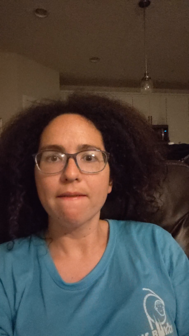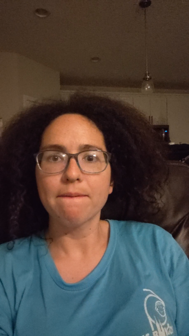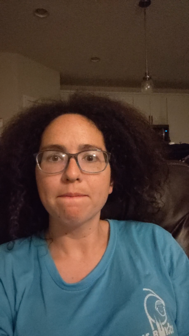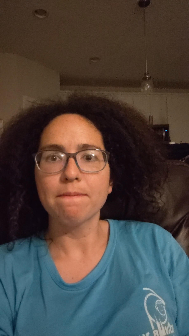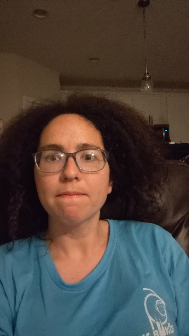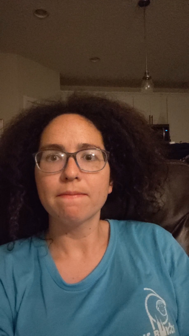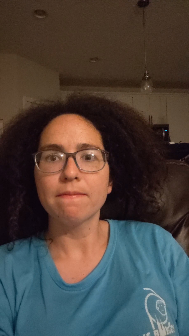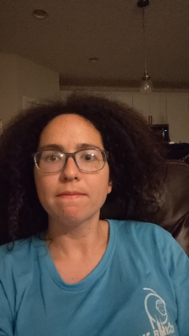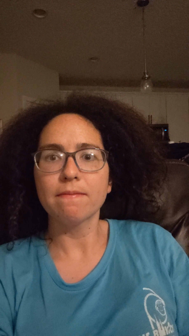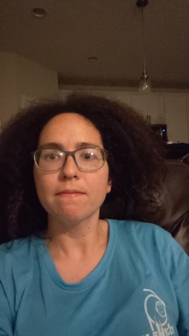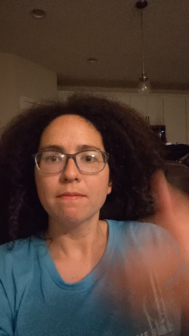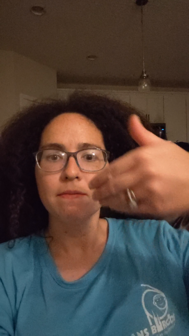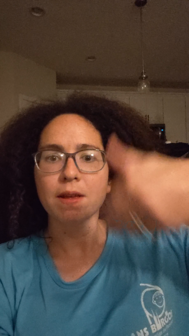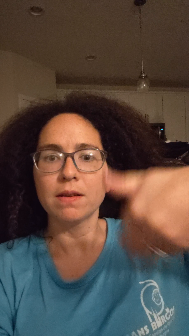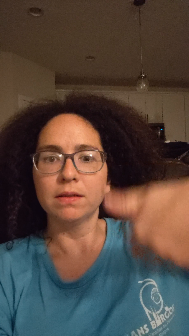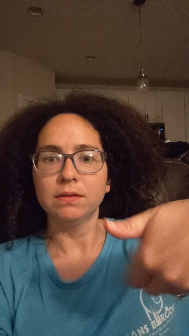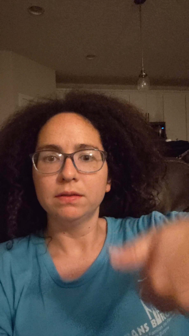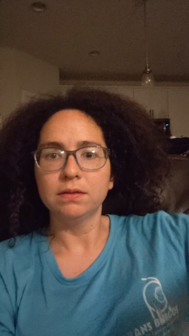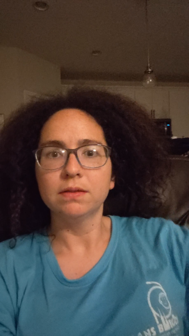shorts